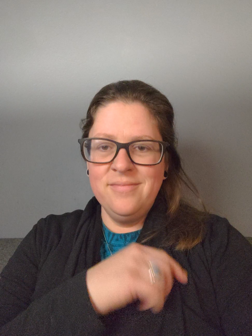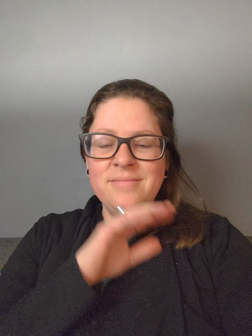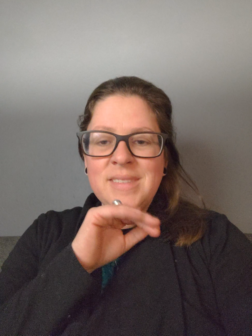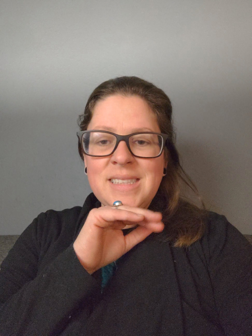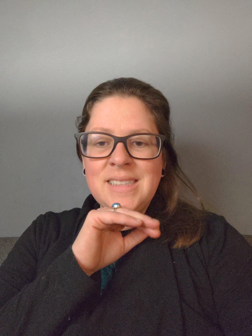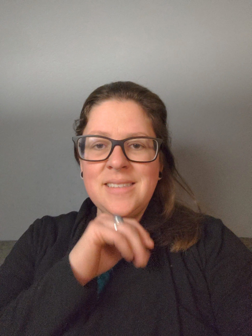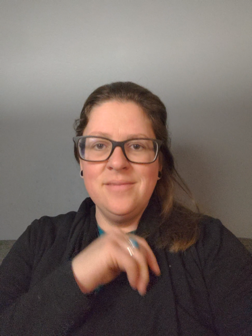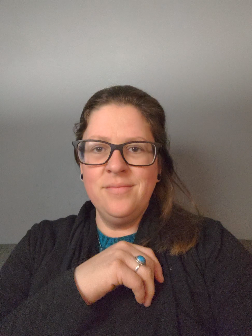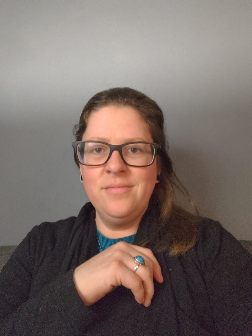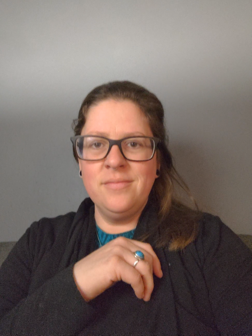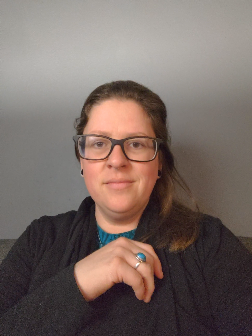pig